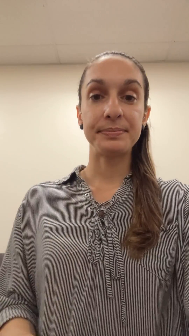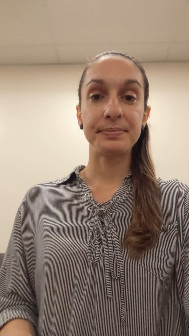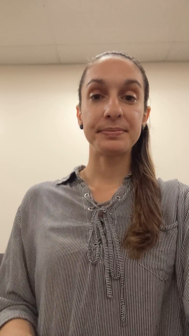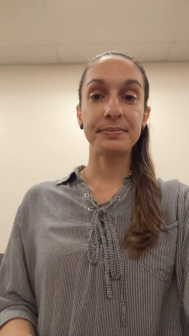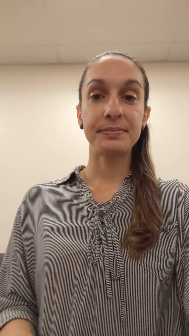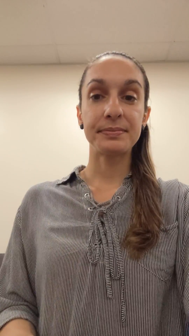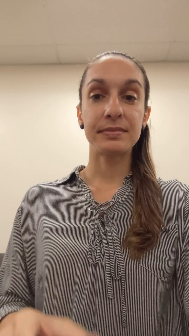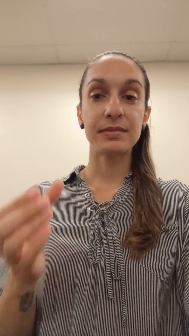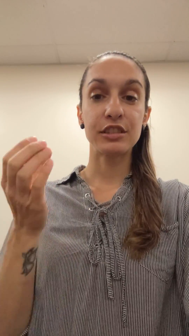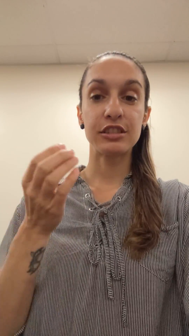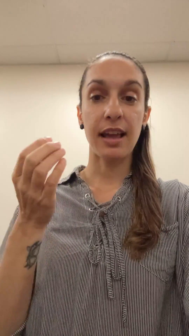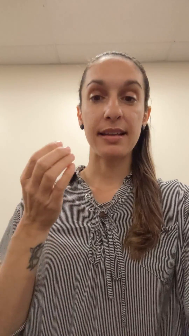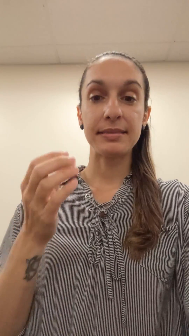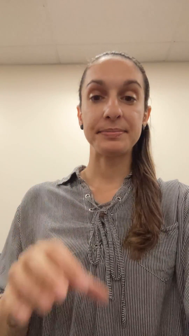shake